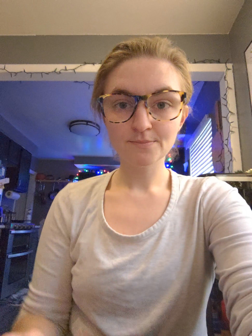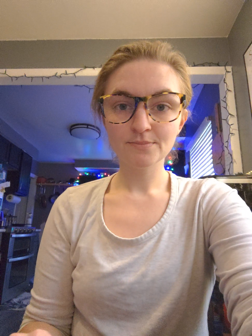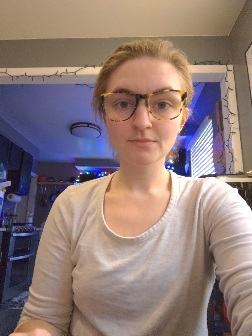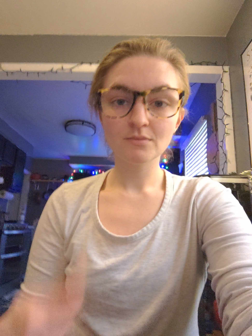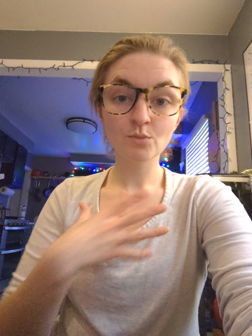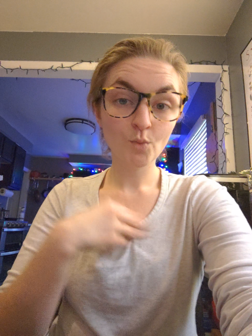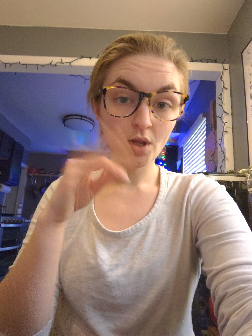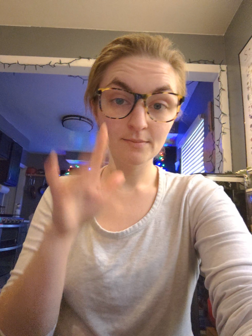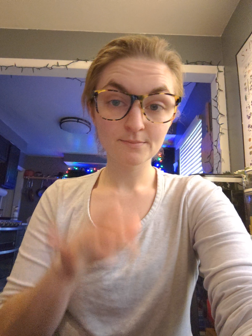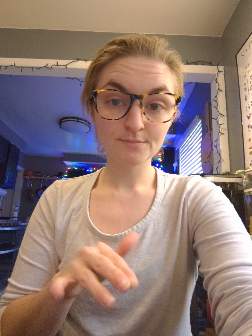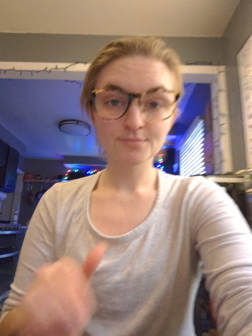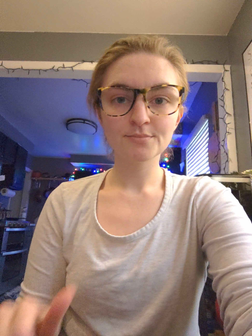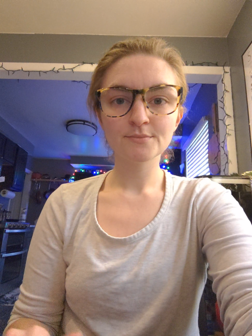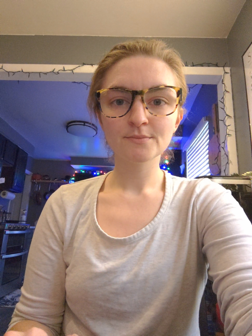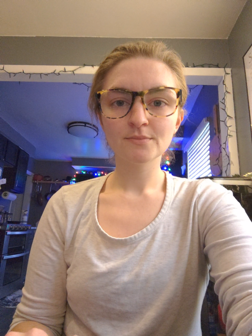snow